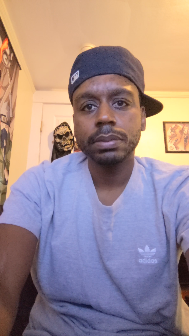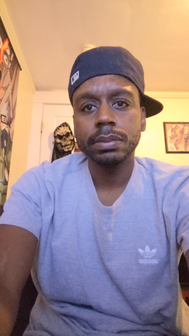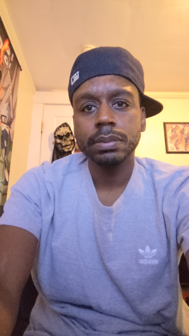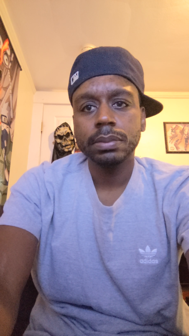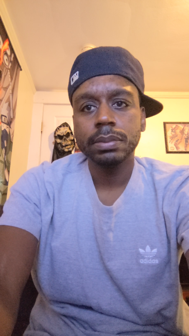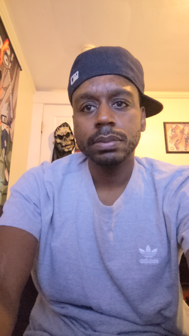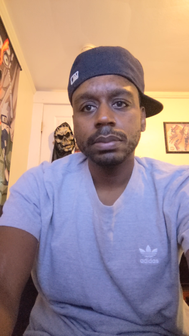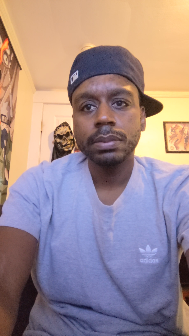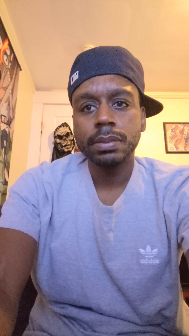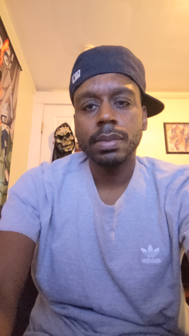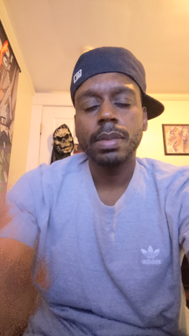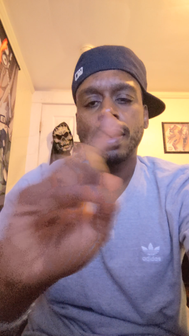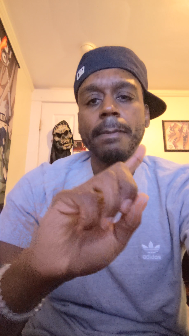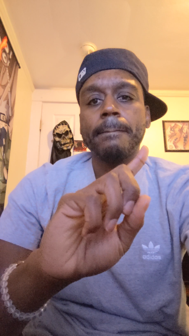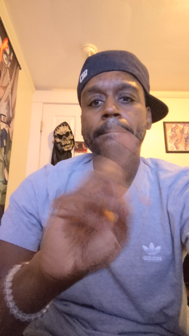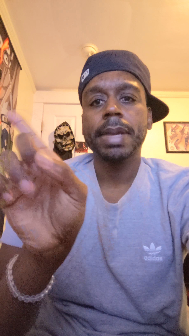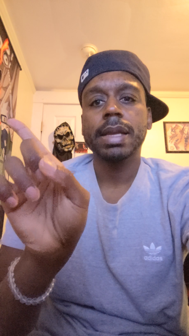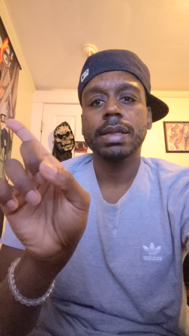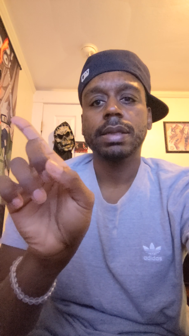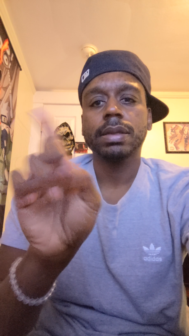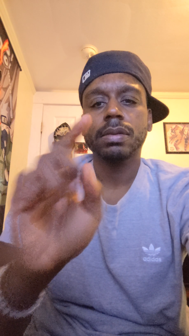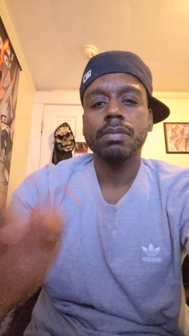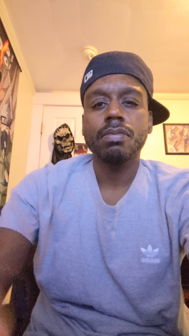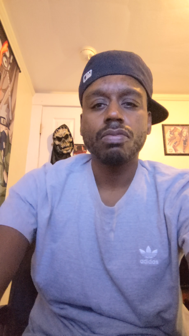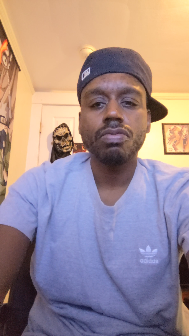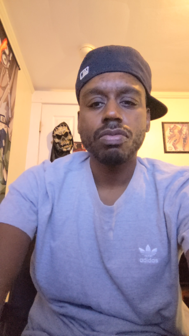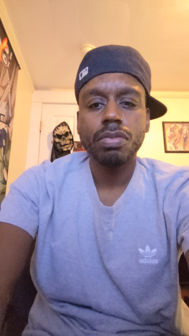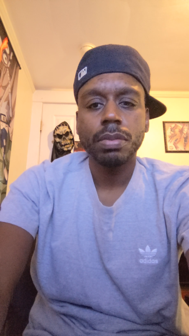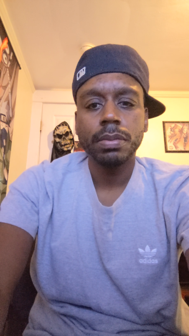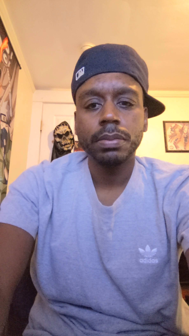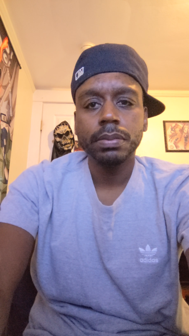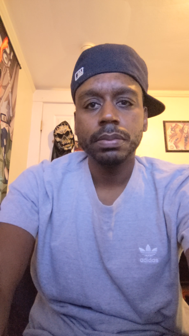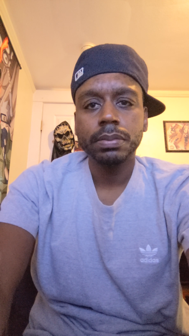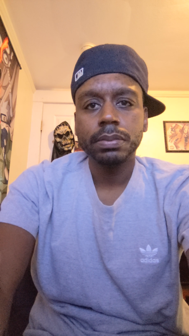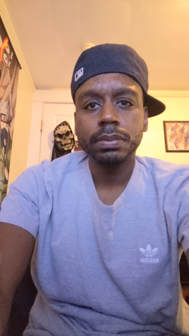but